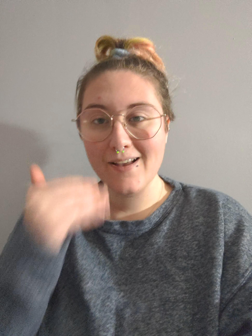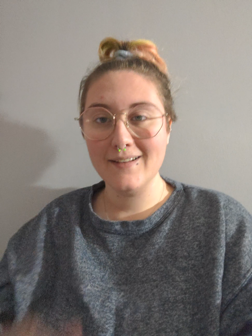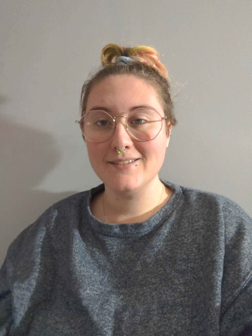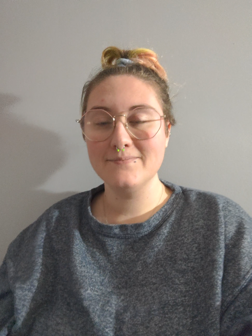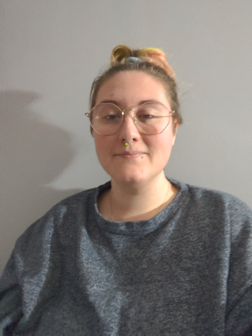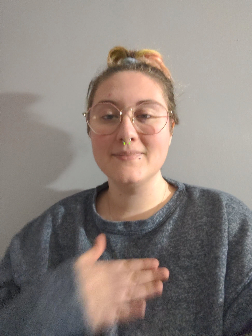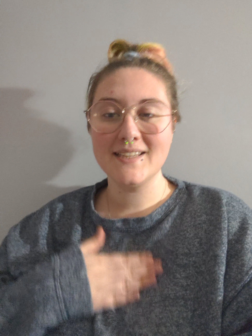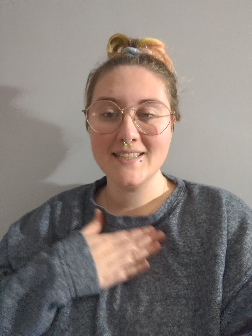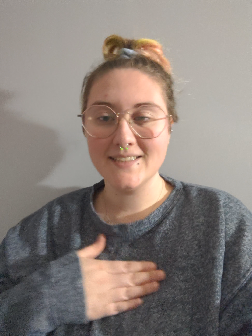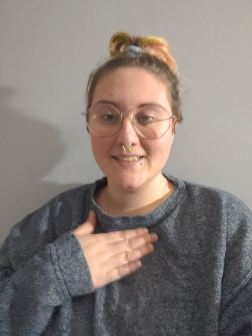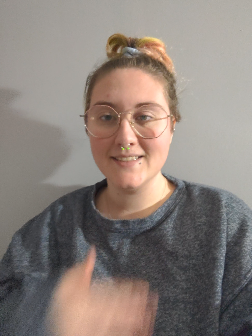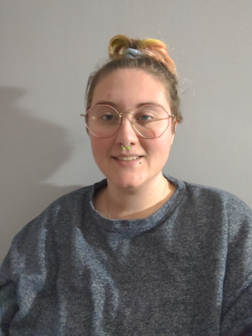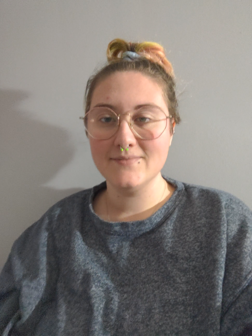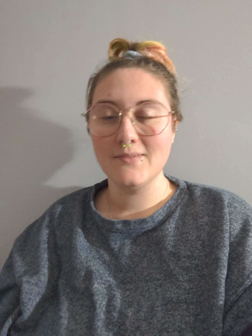please